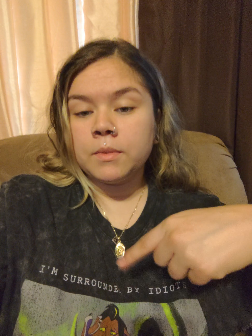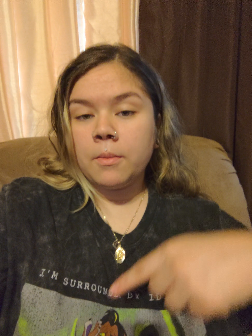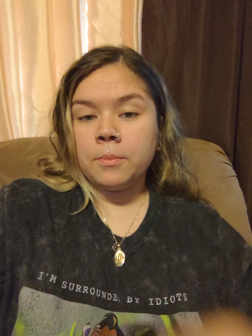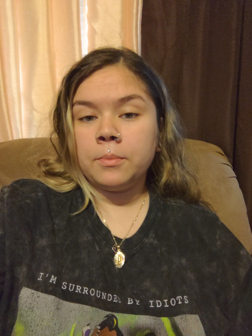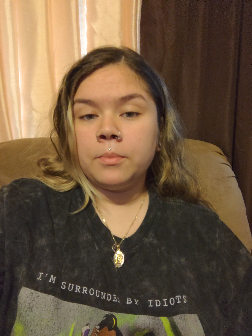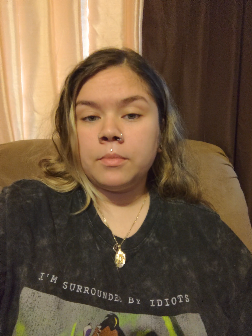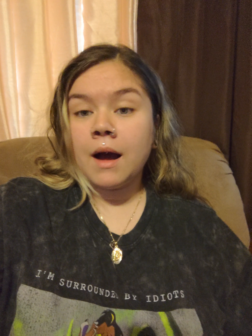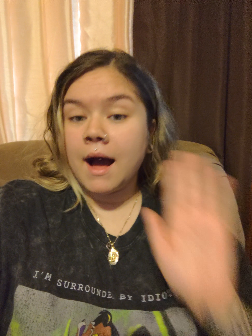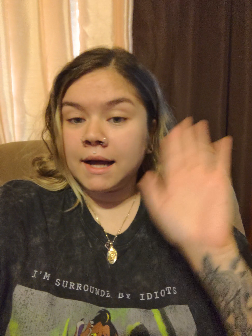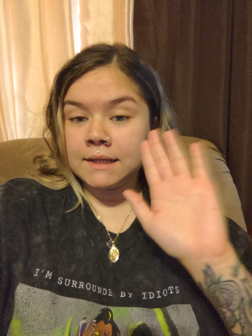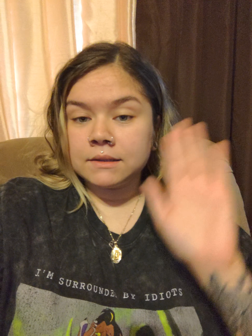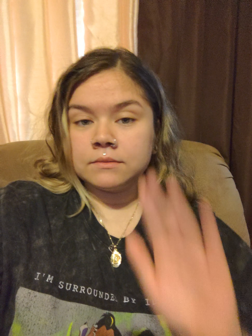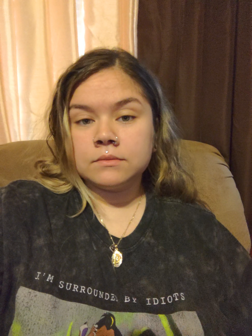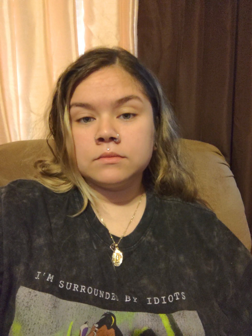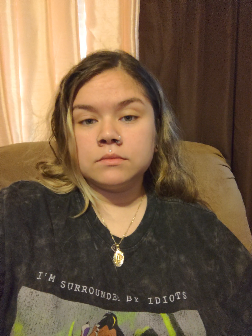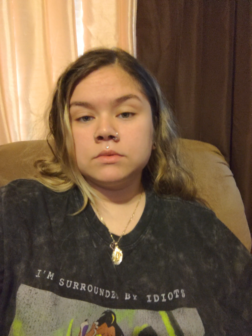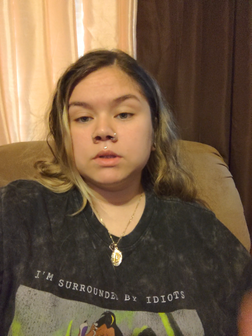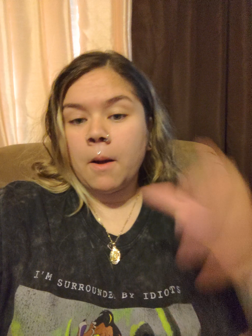hi